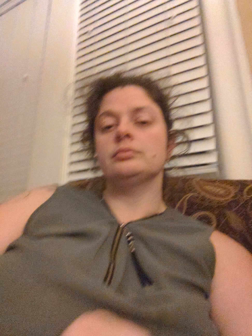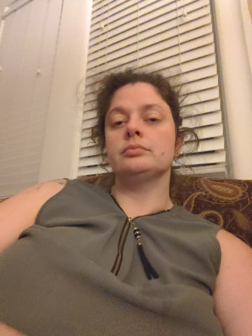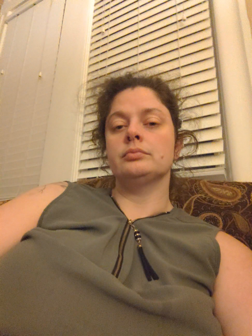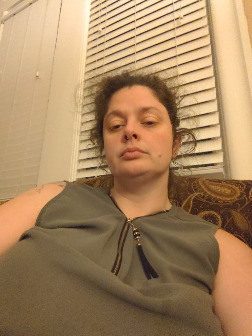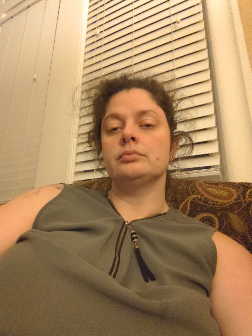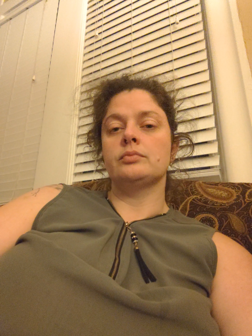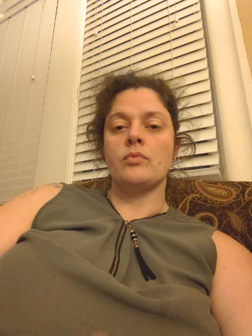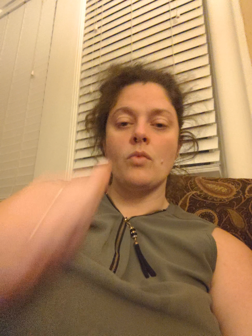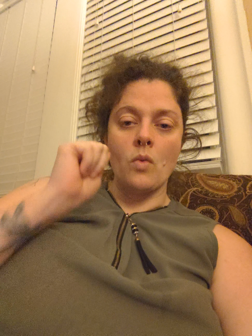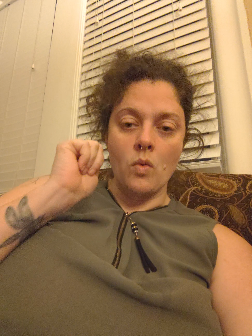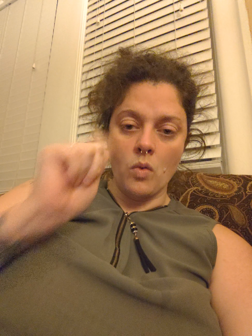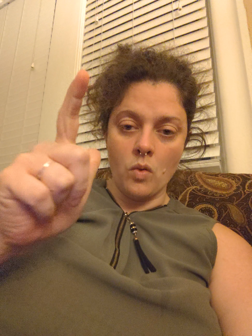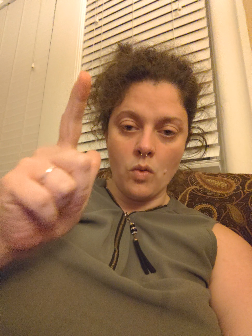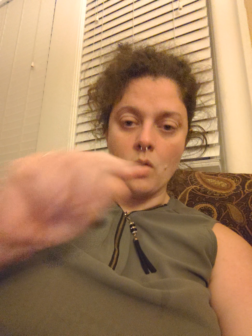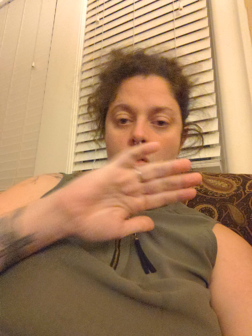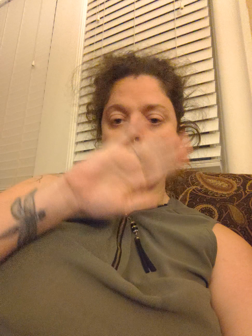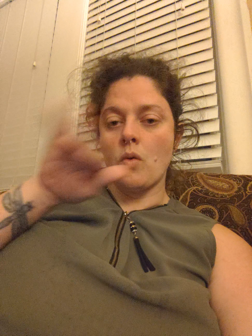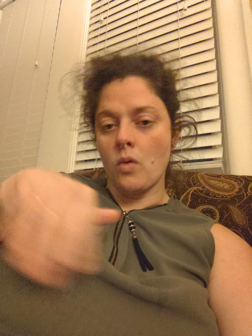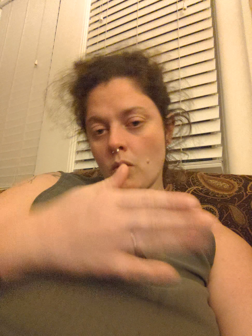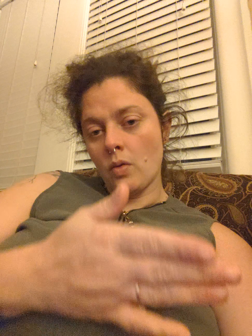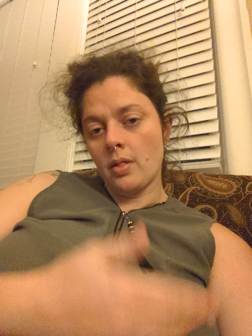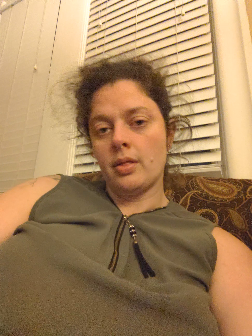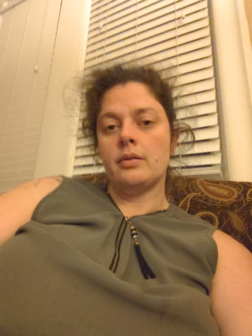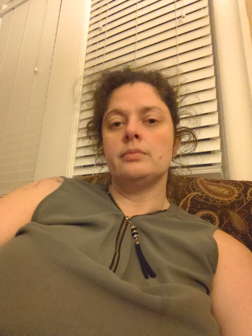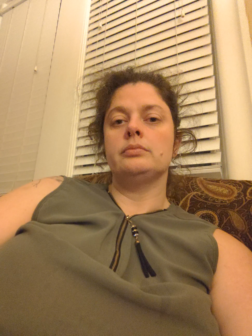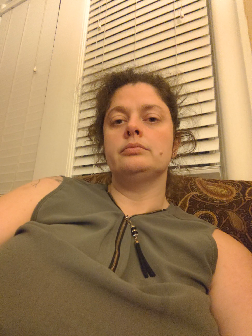all